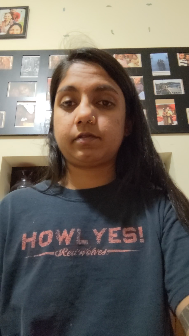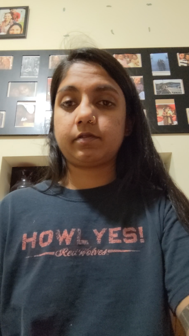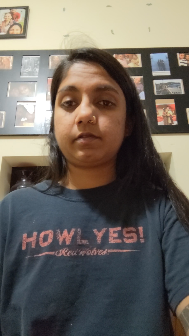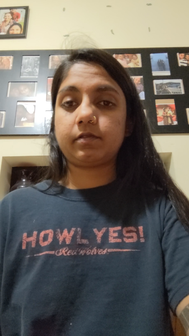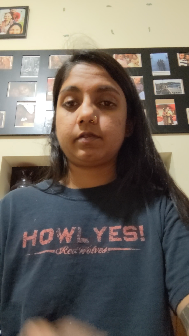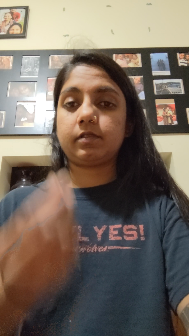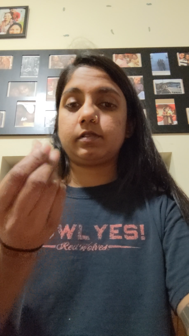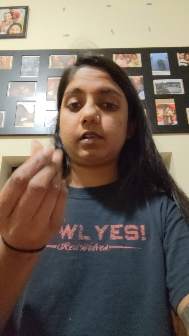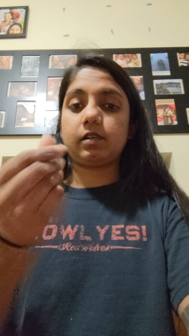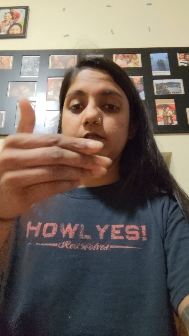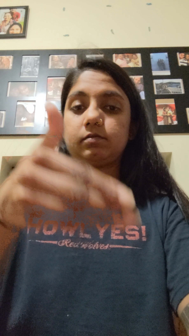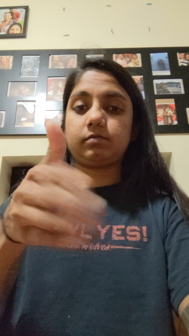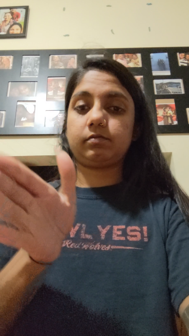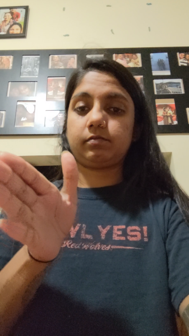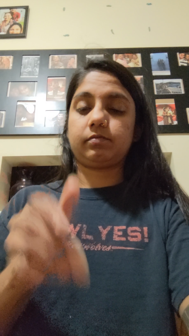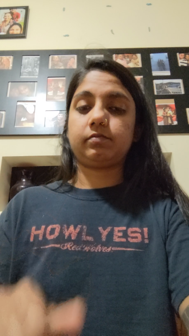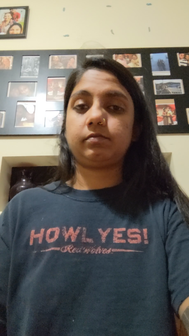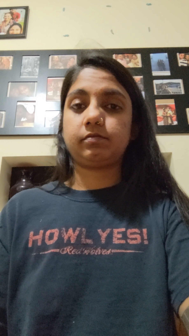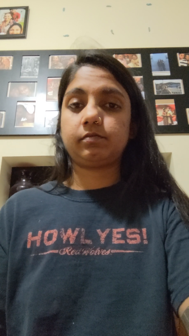sandbox